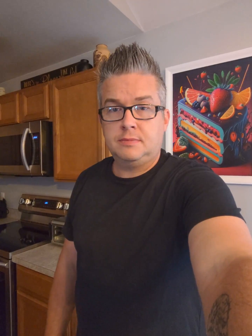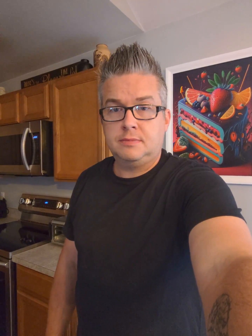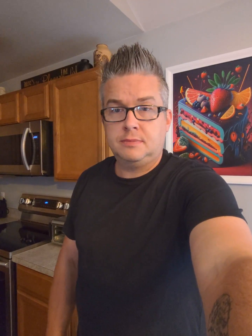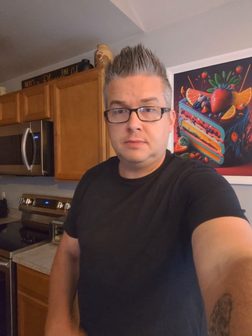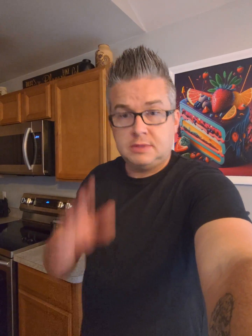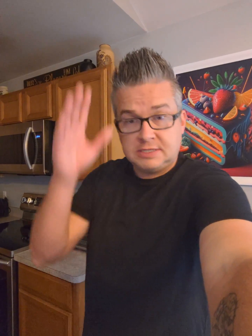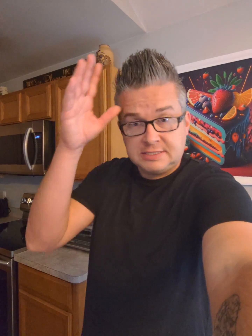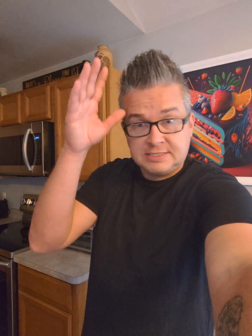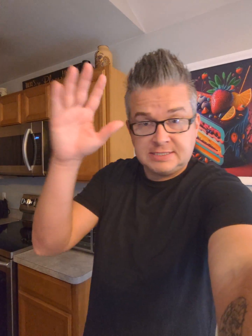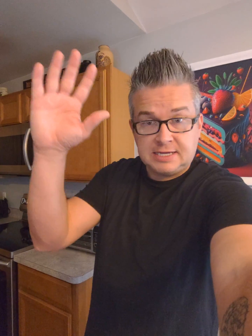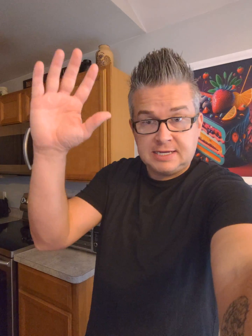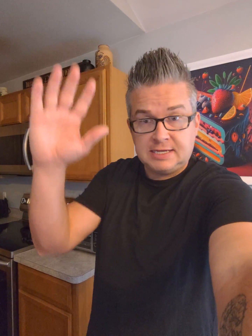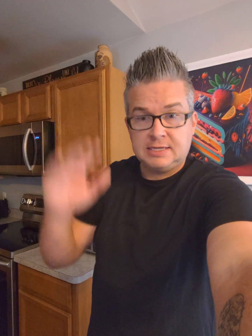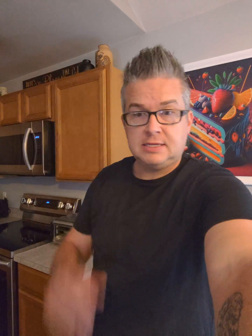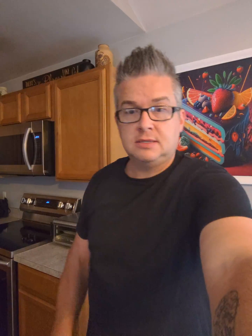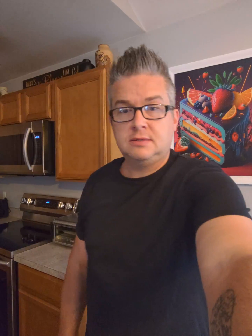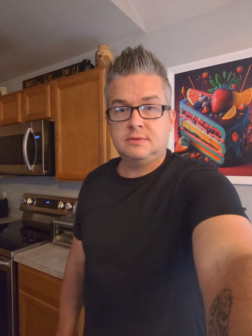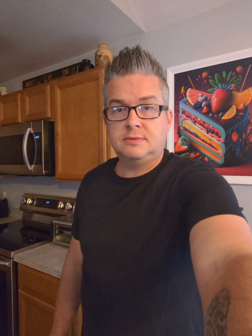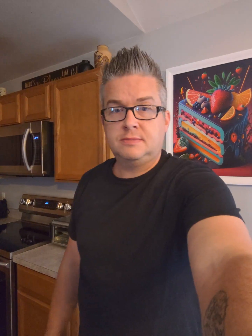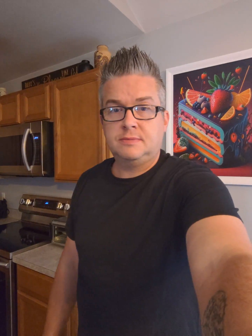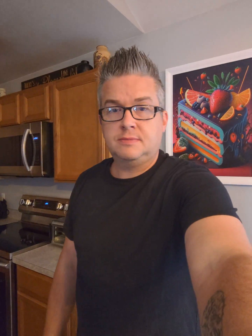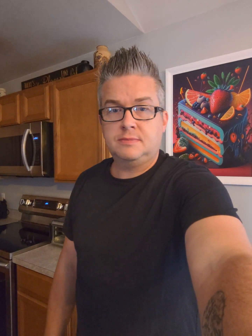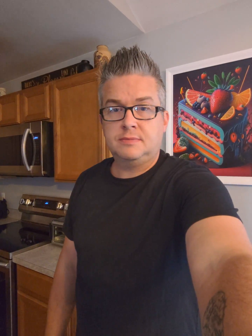moose